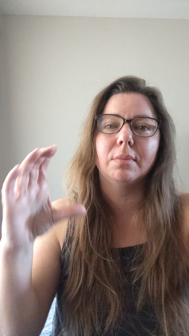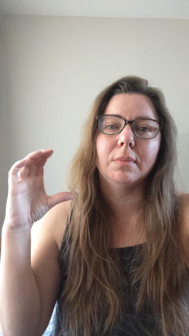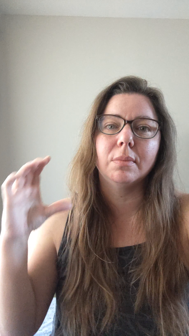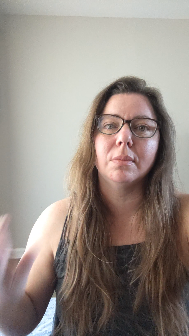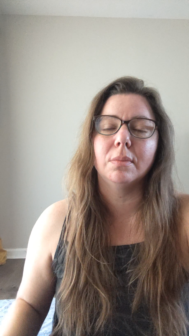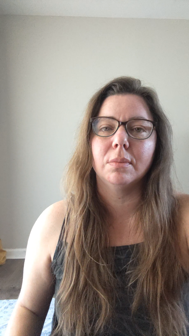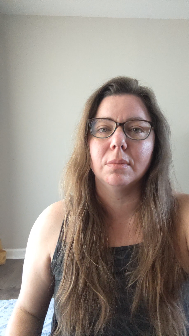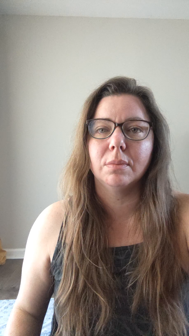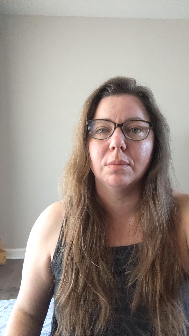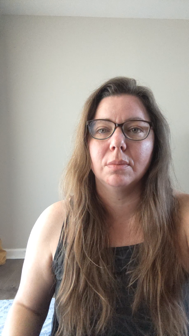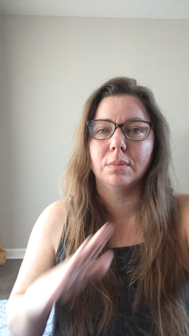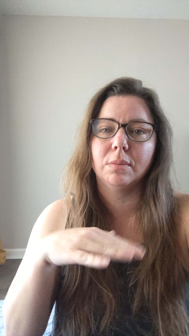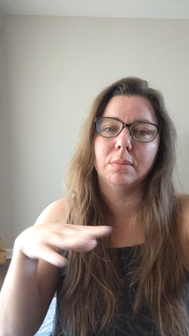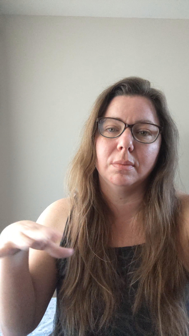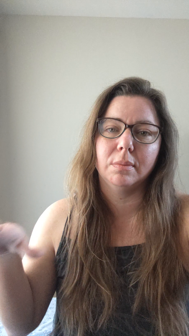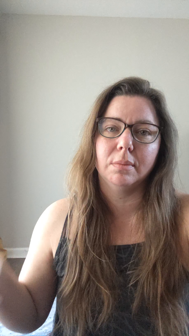children